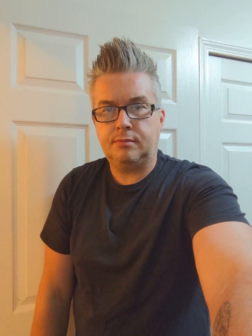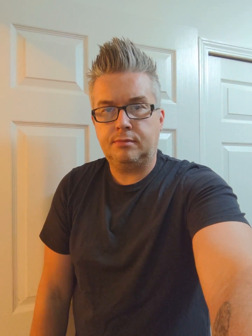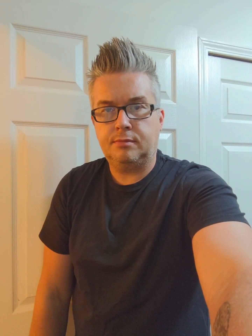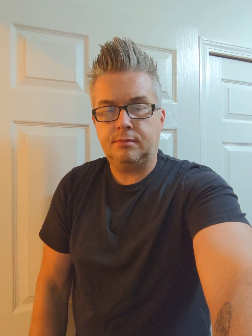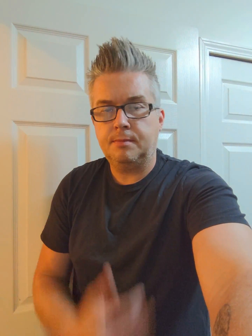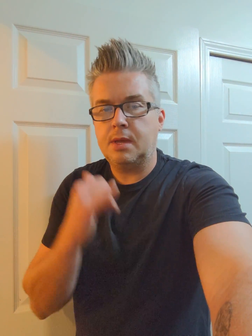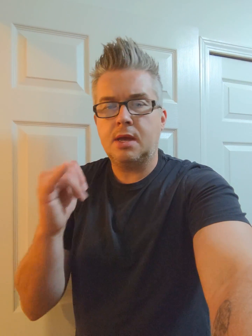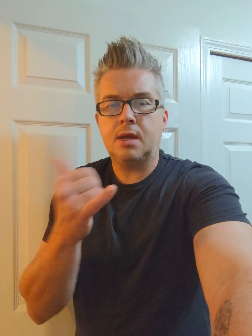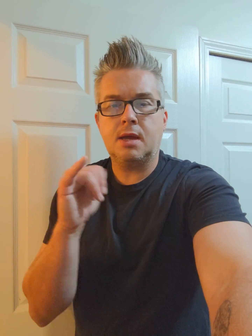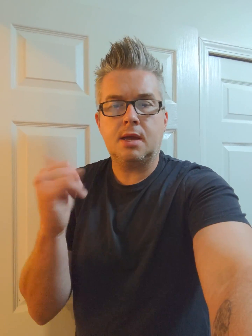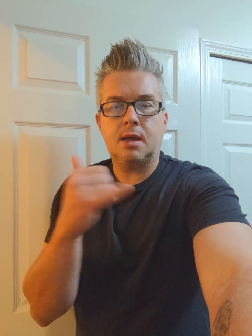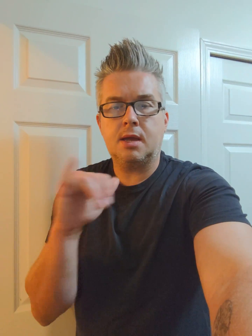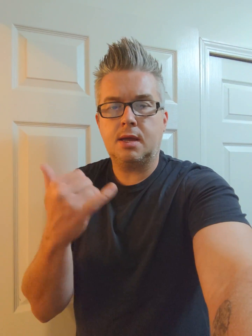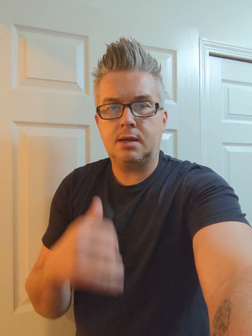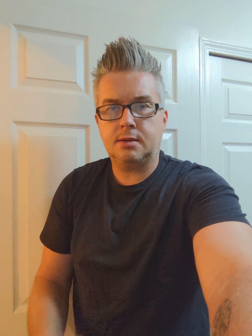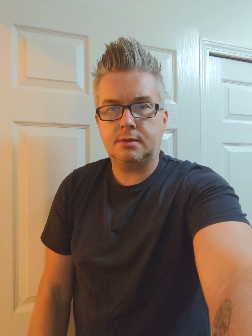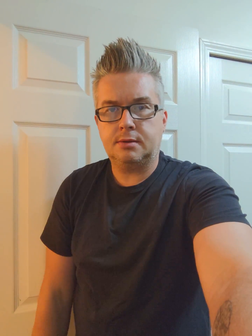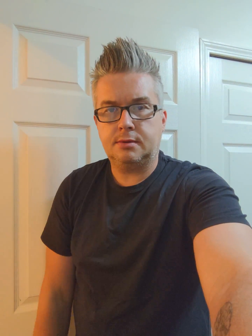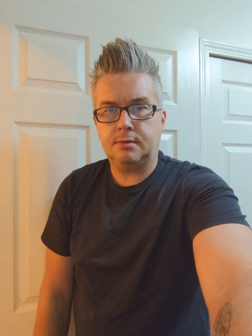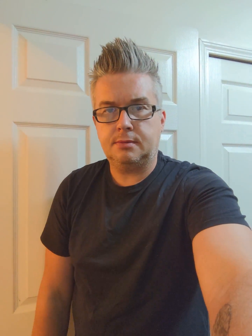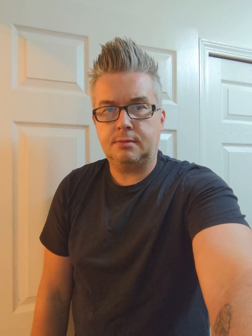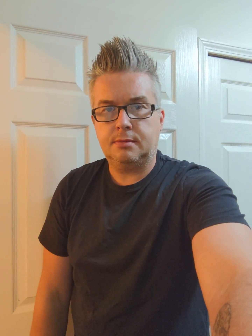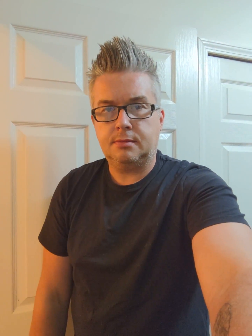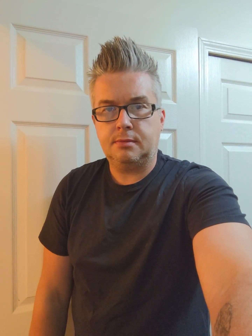play